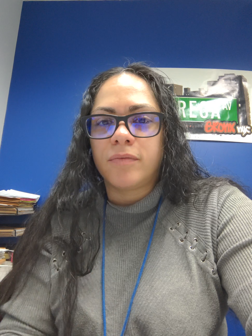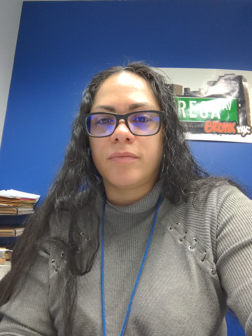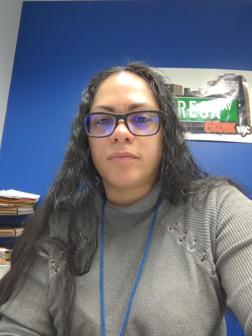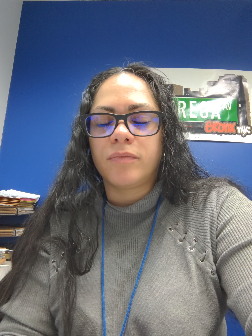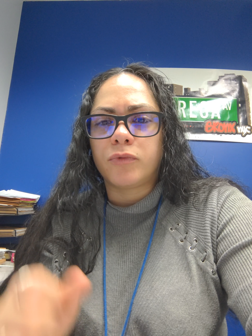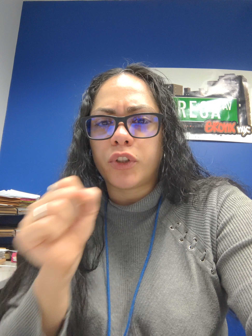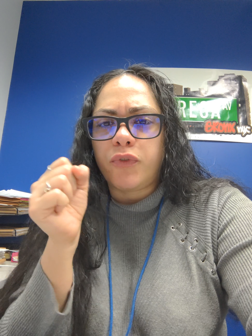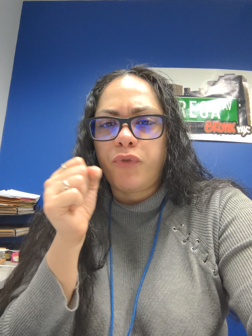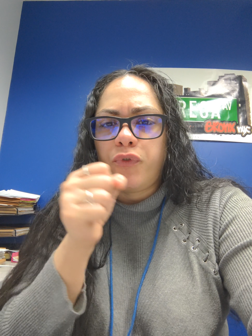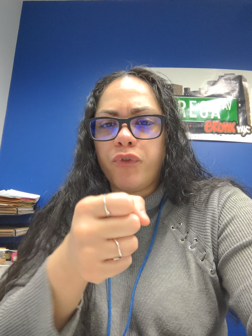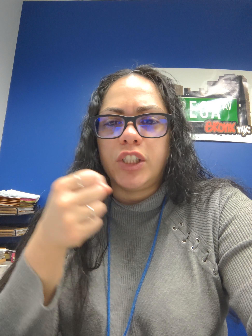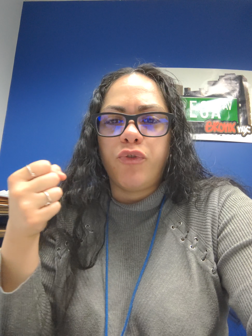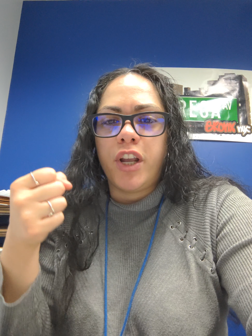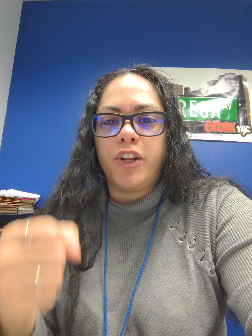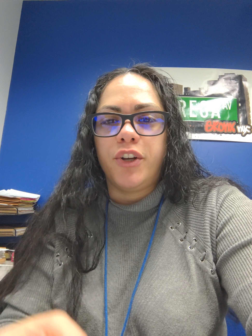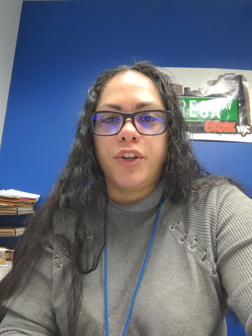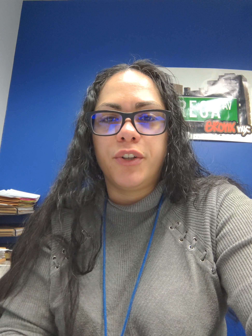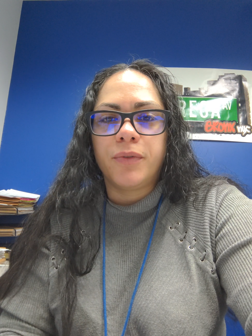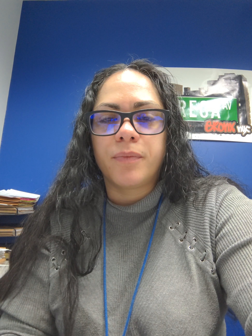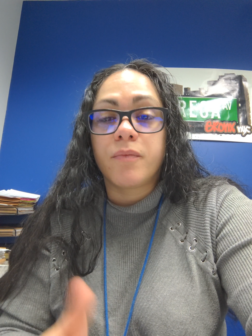refrigerator